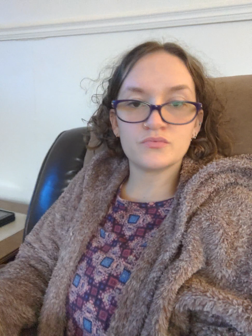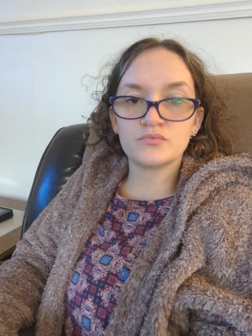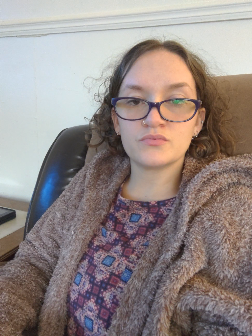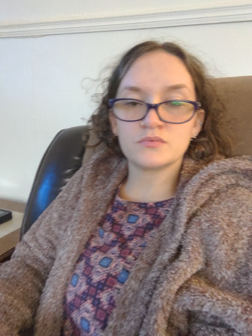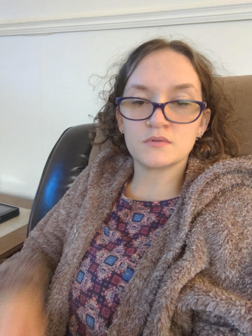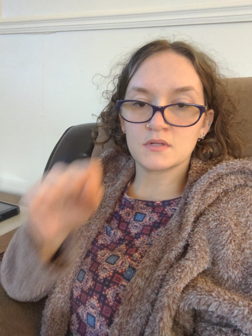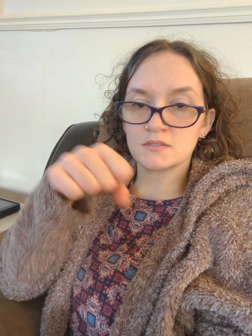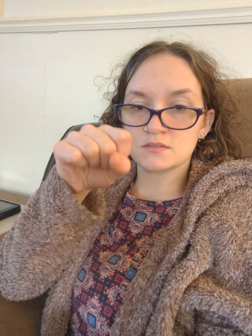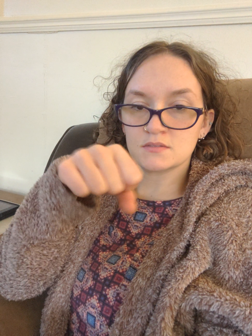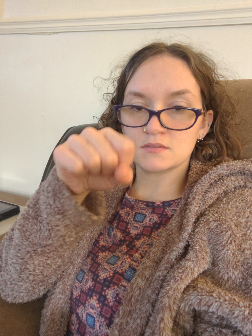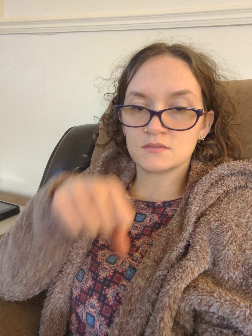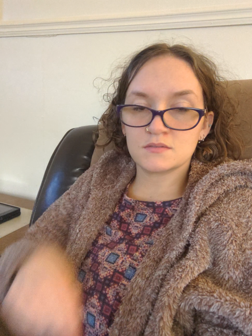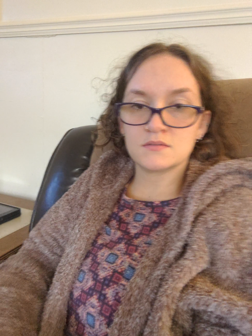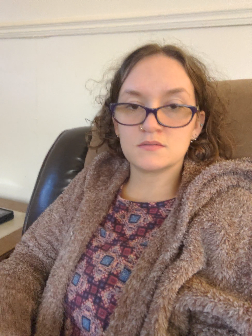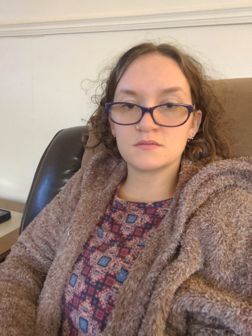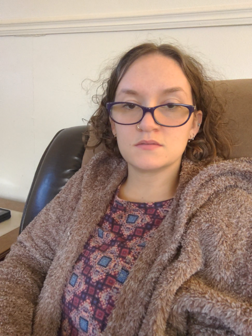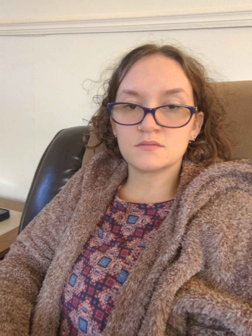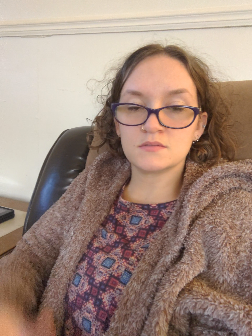yes